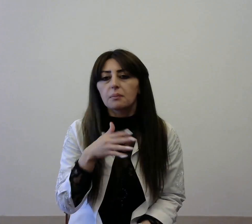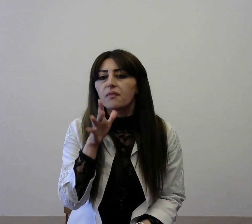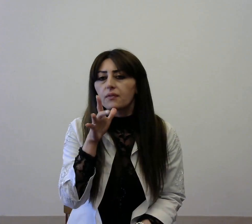vaxt